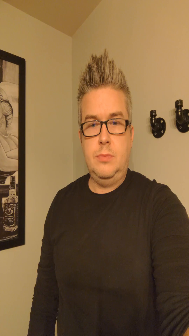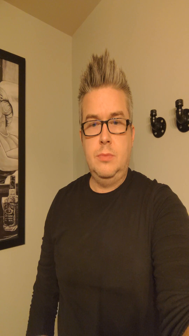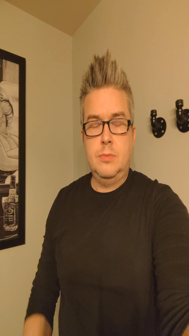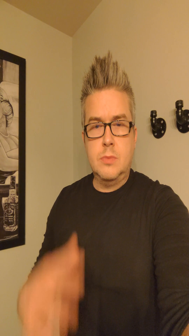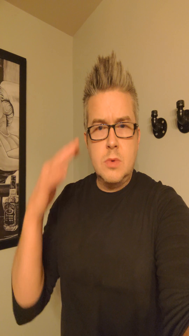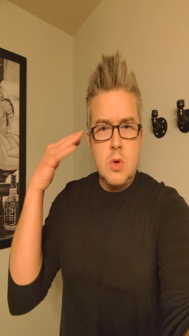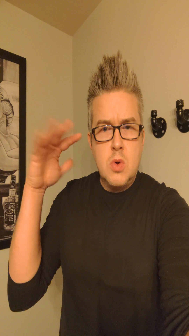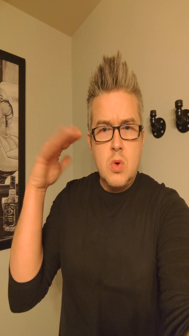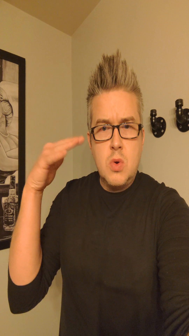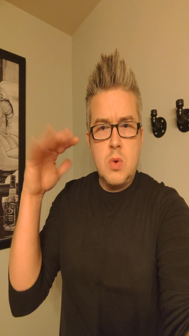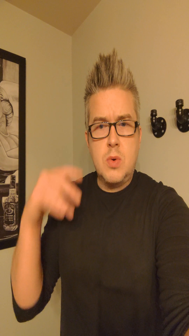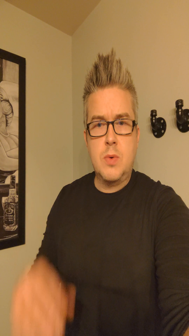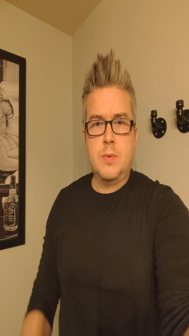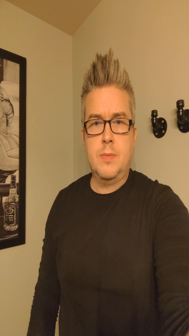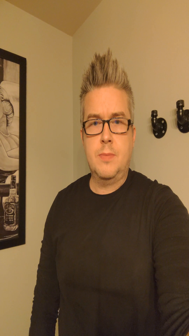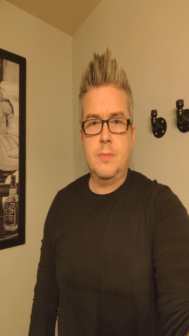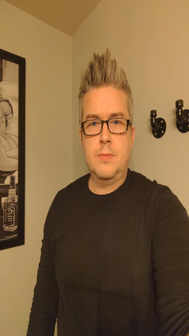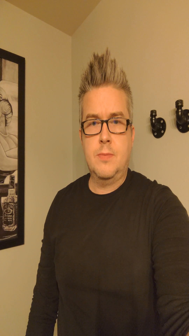noisy